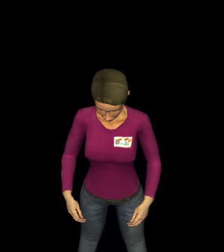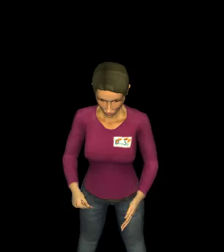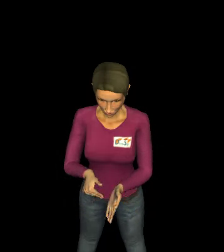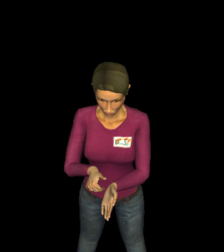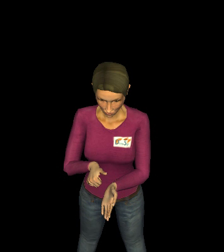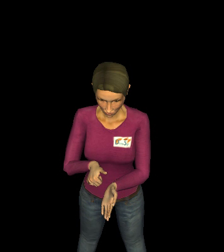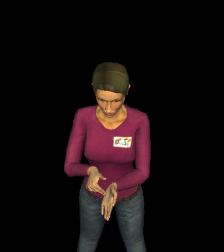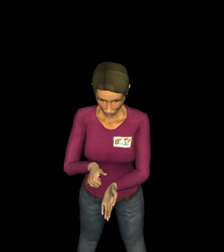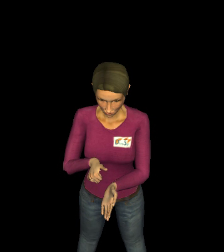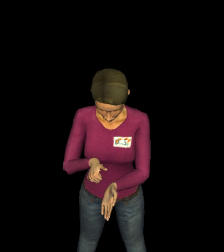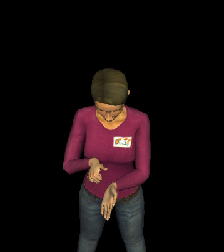سمنة